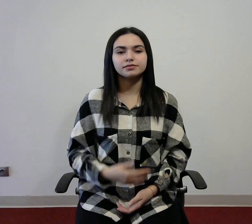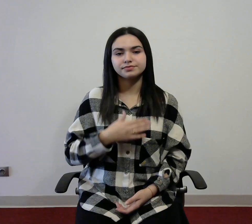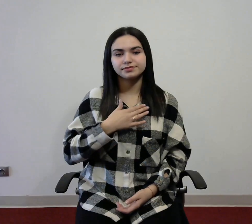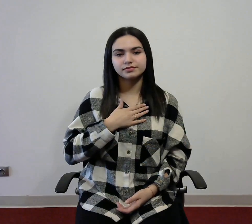mən